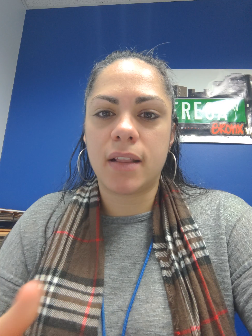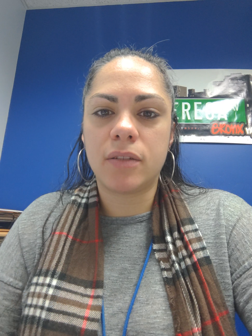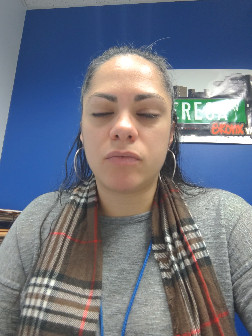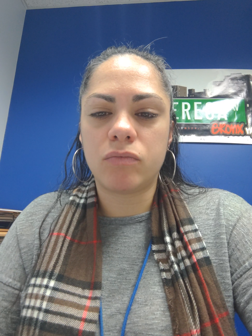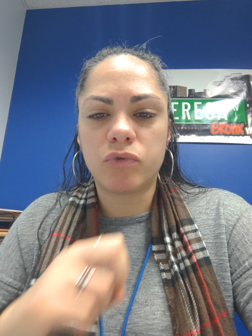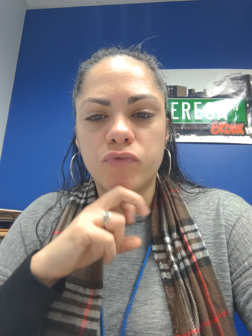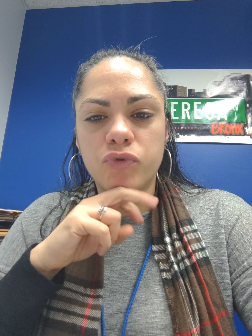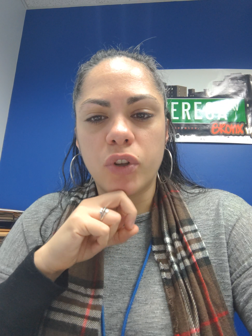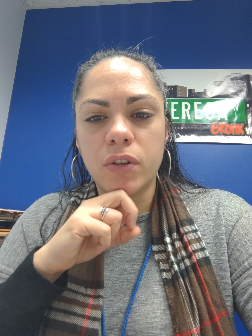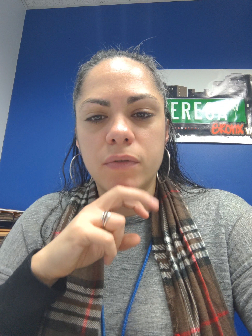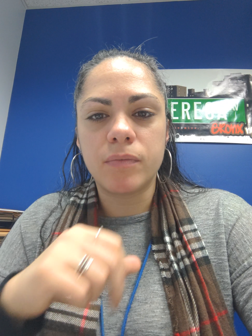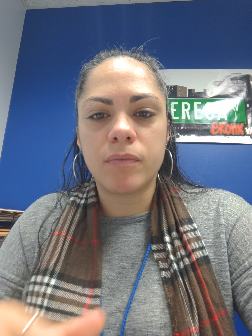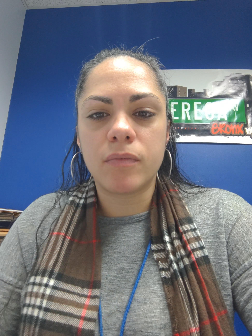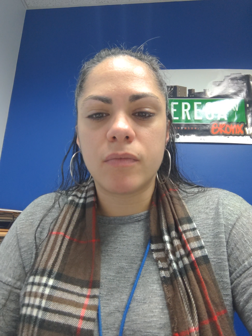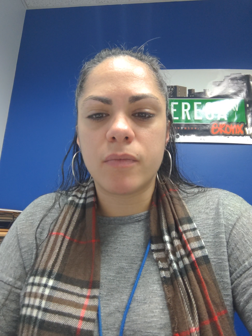frog